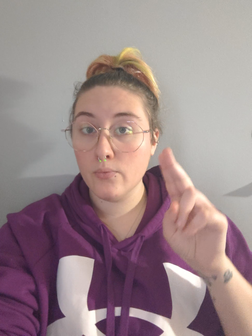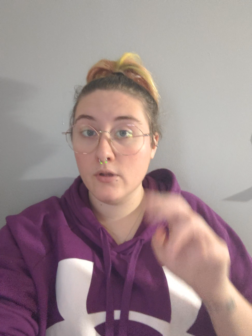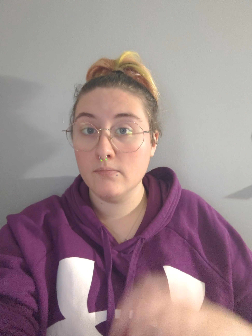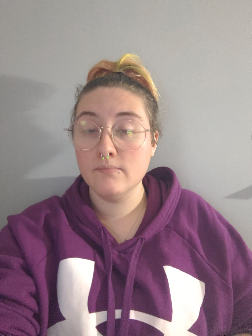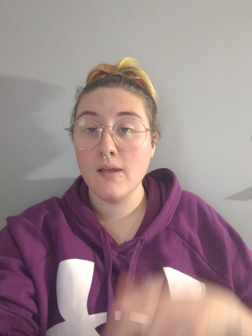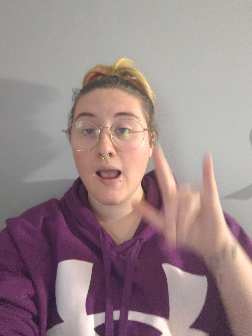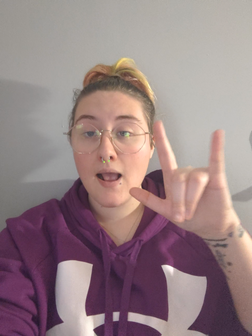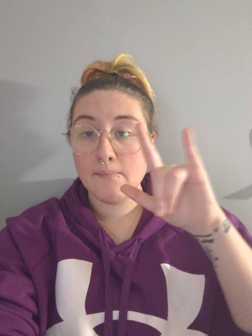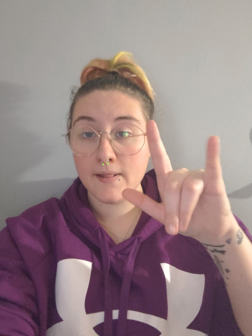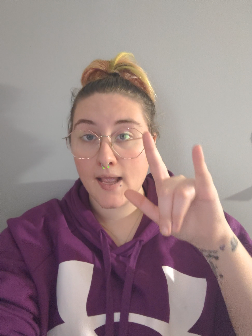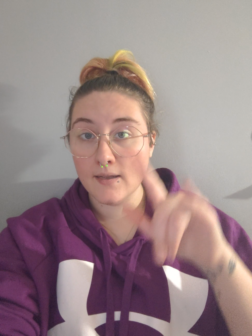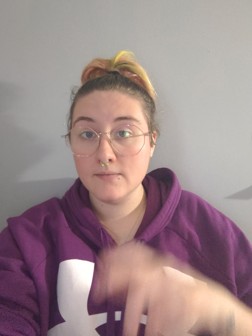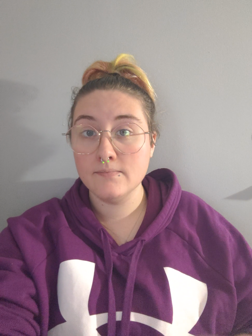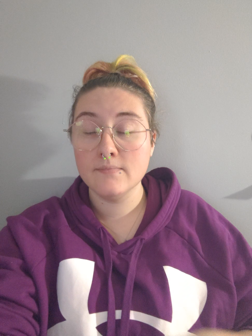airplane